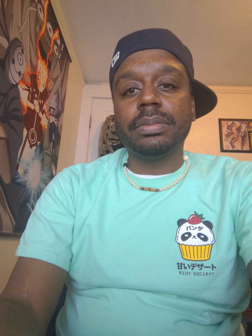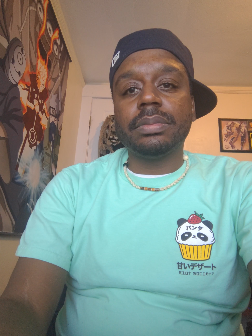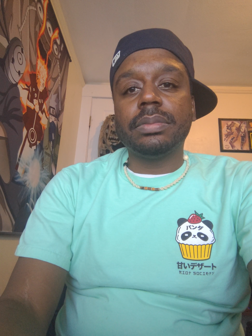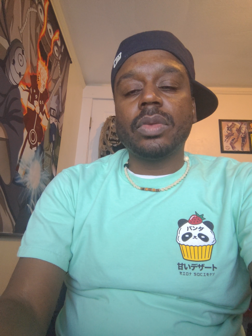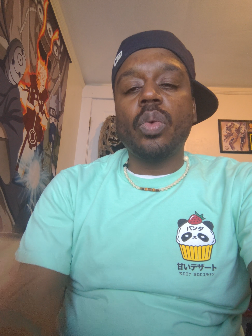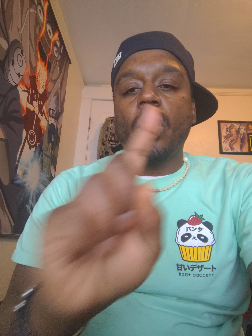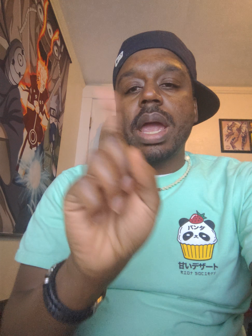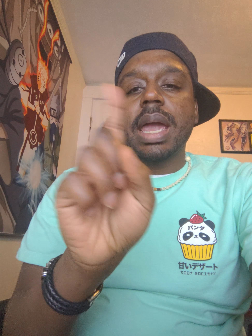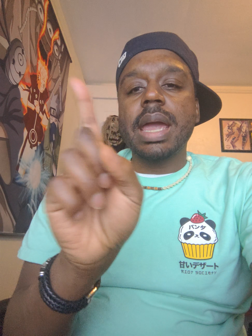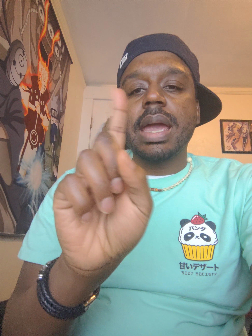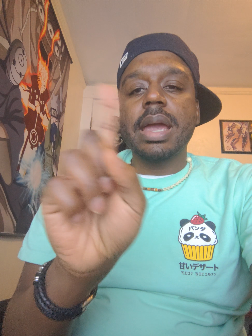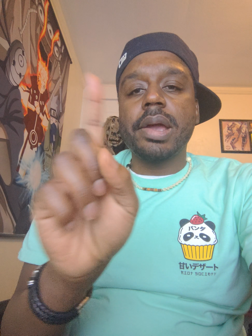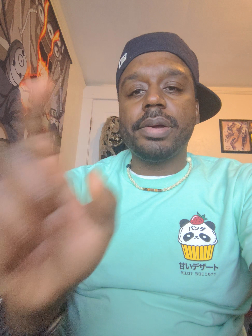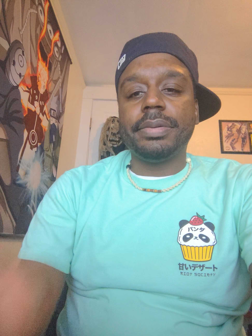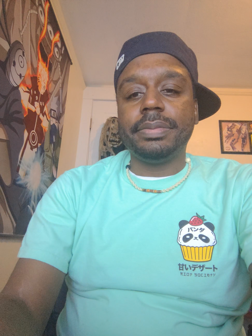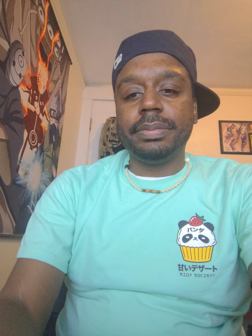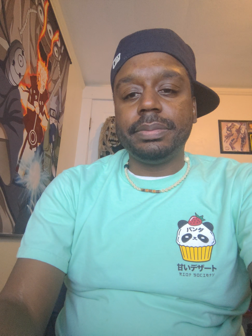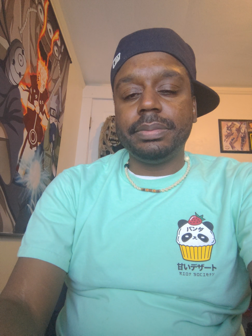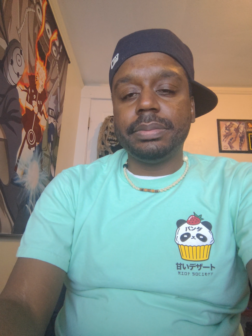where